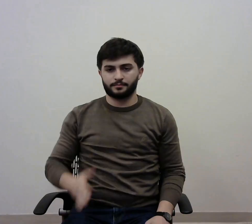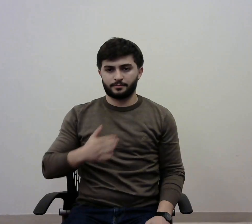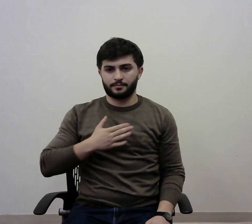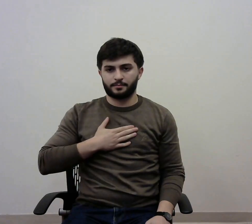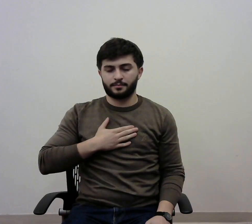mən